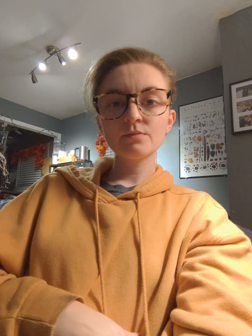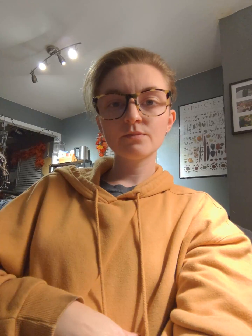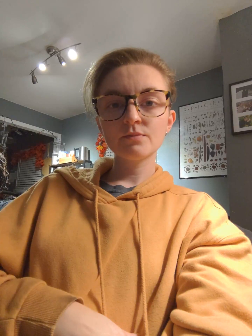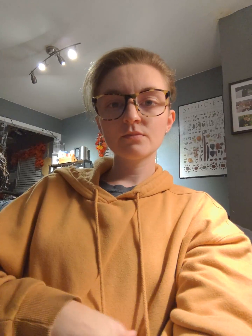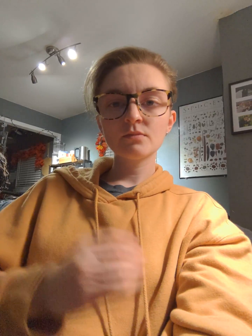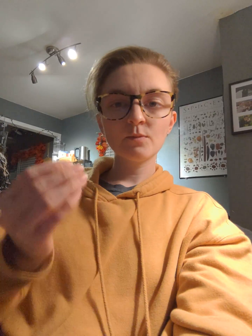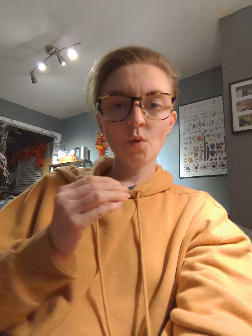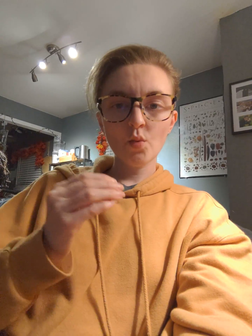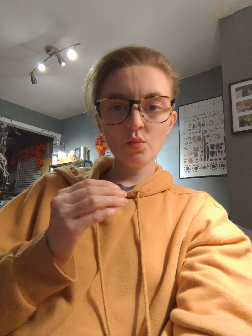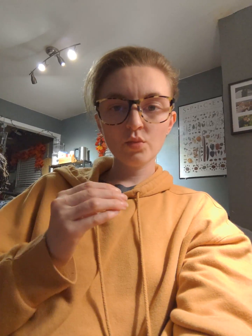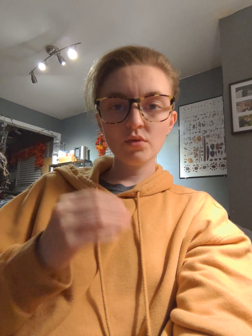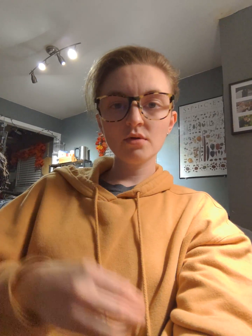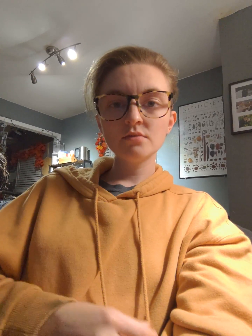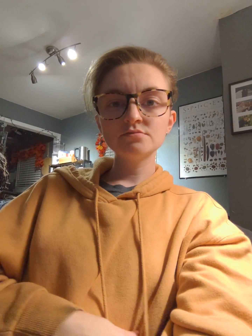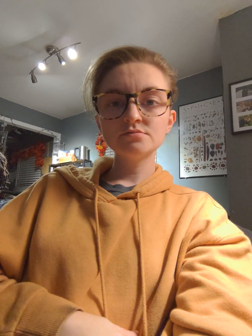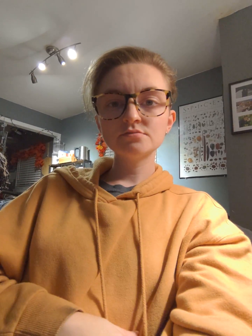more